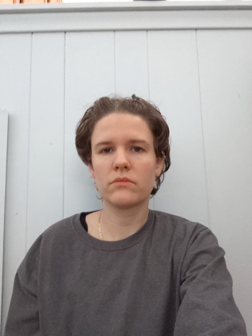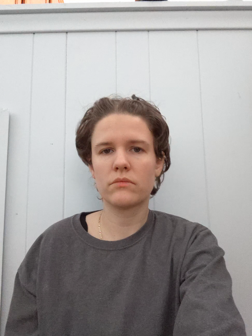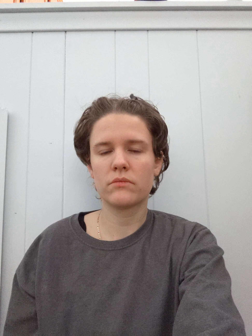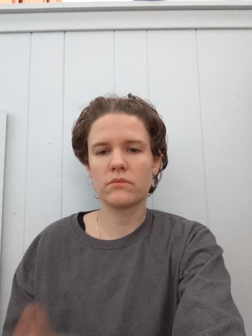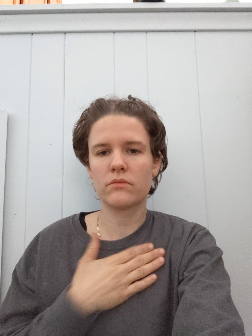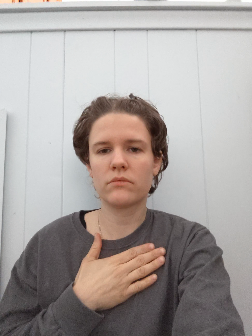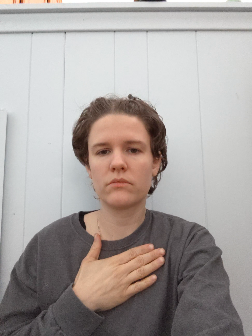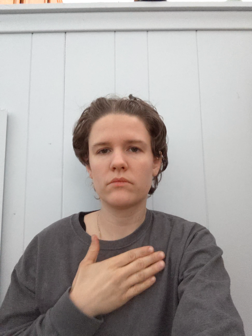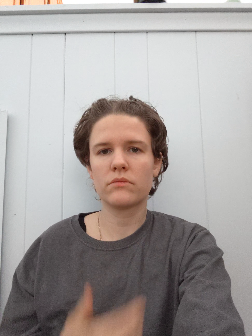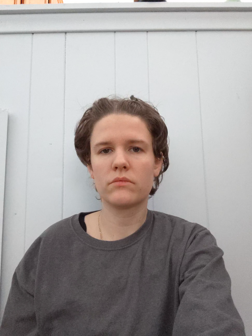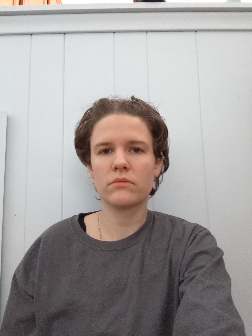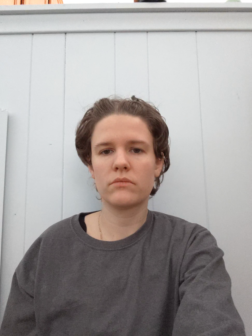my